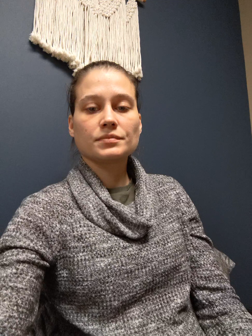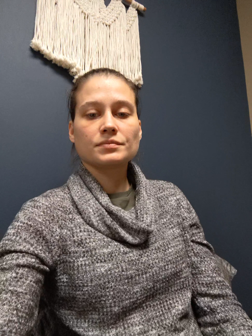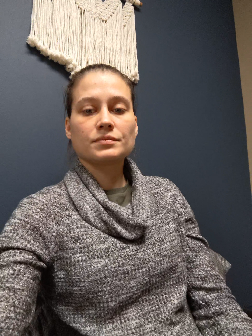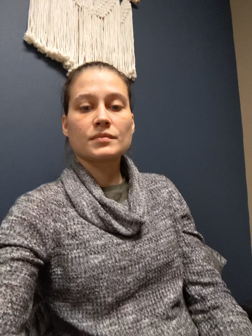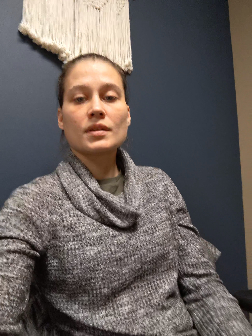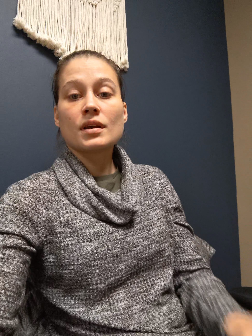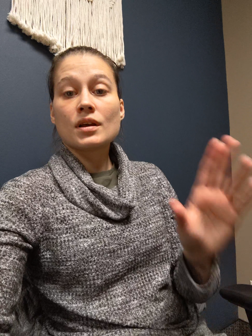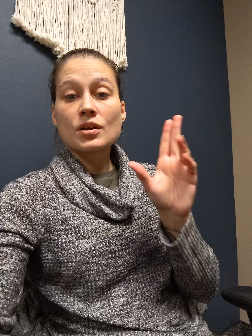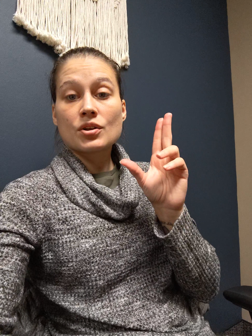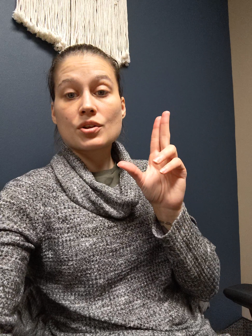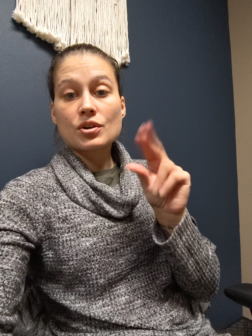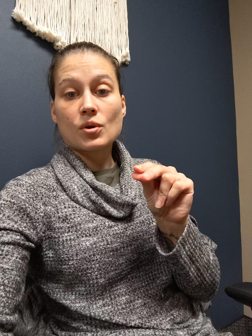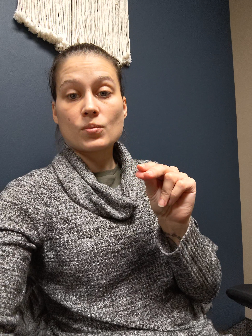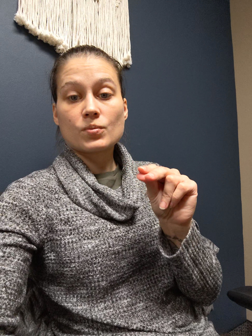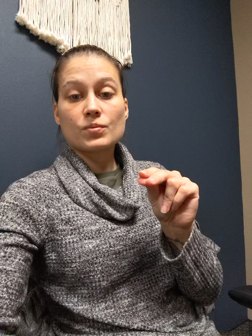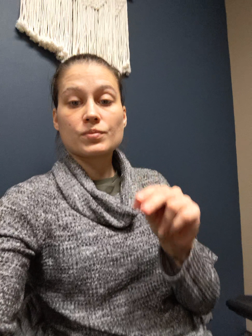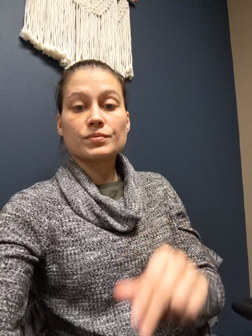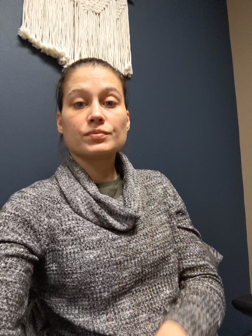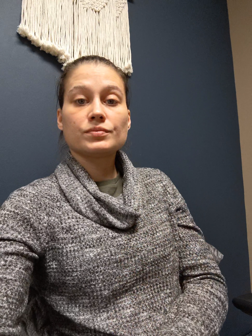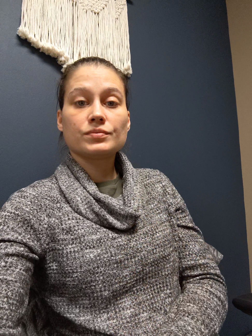no